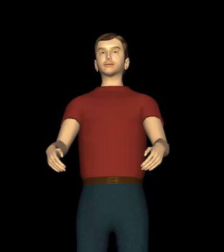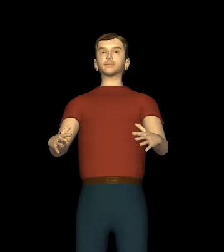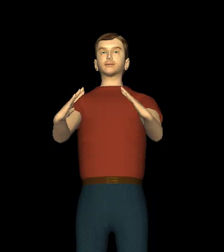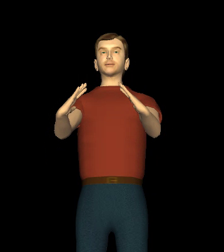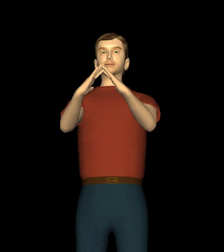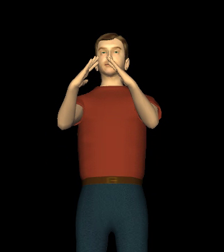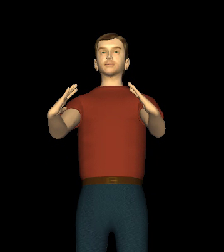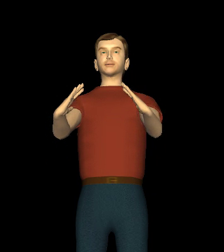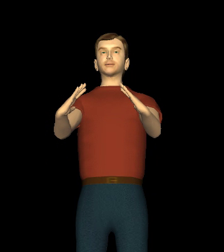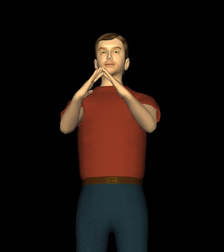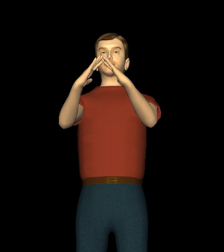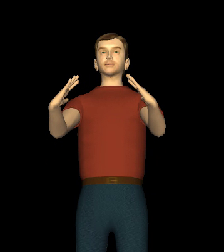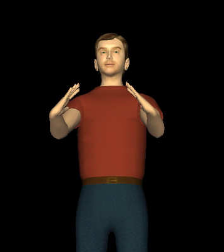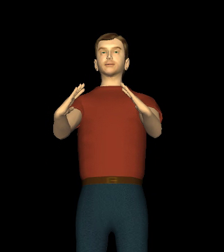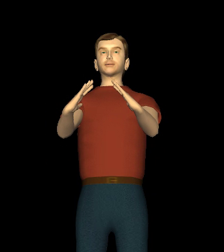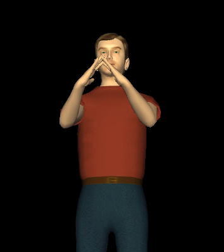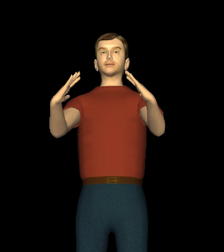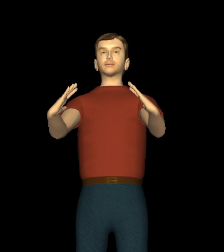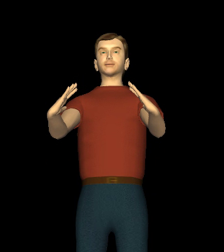معركة